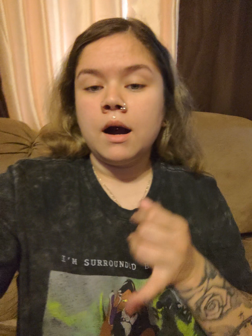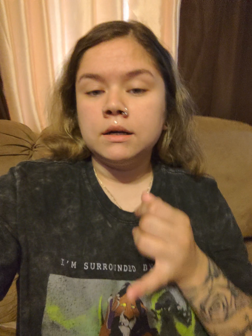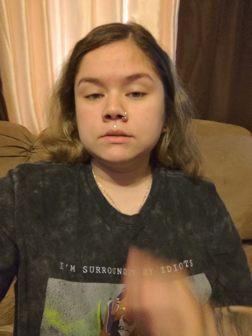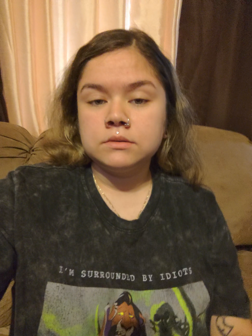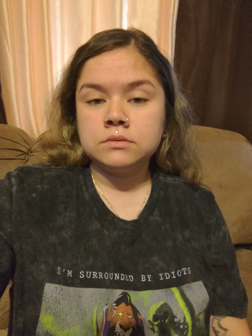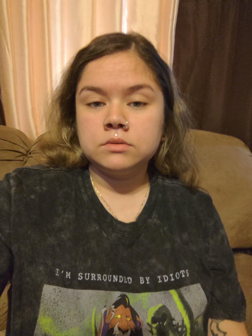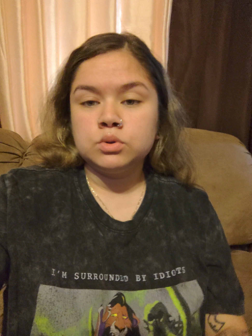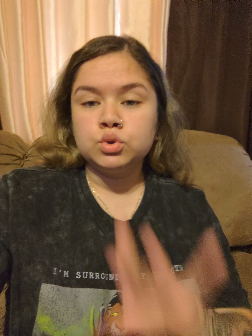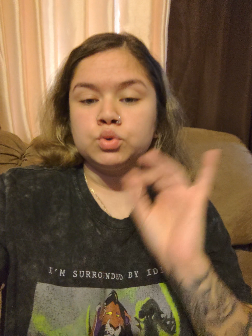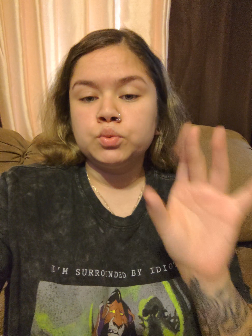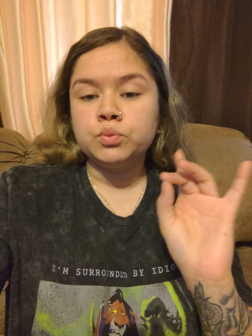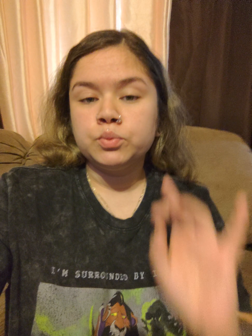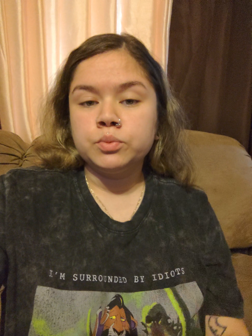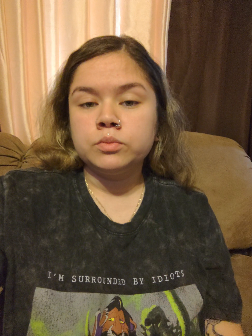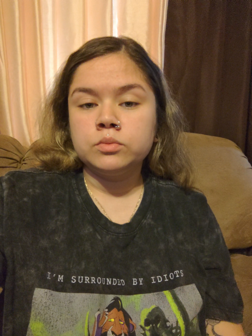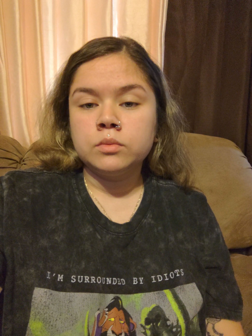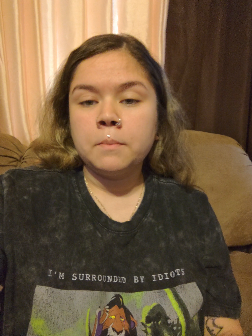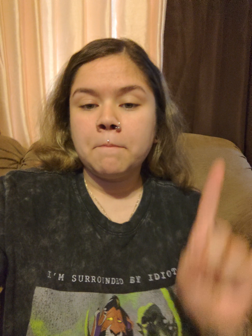choose